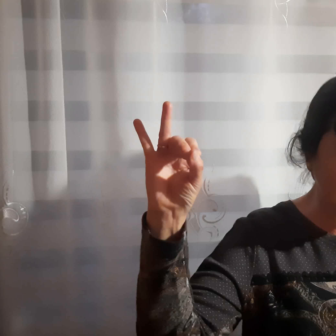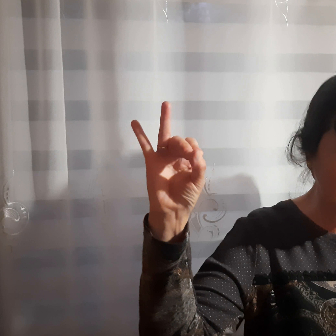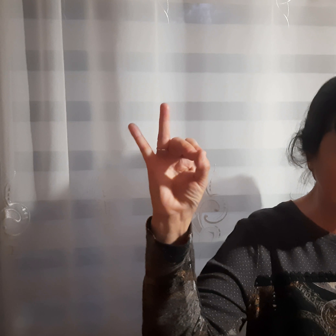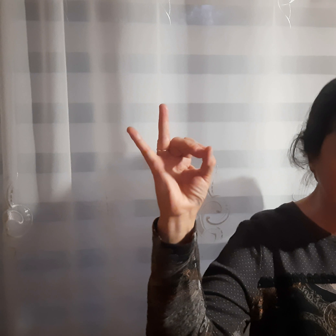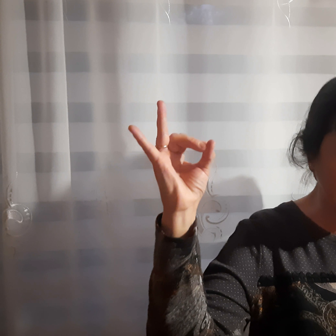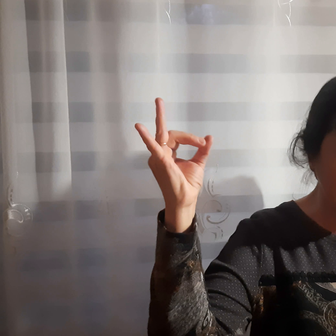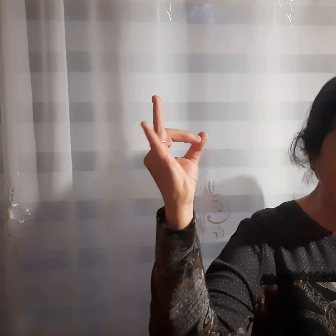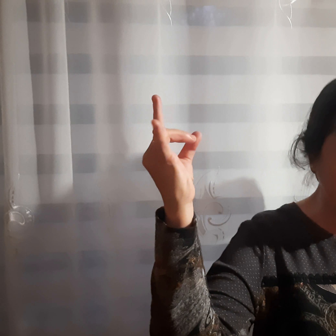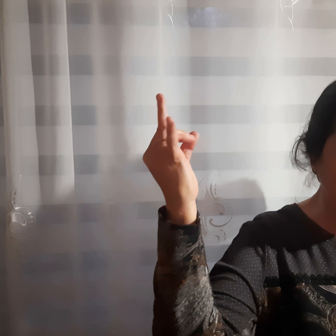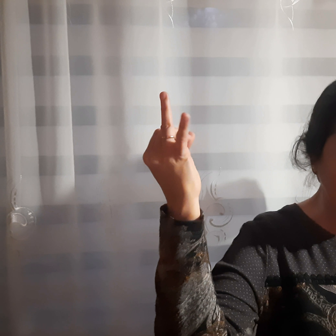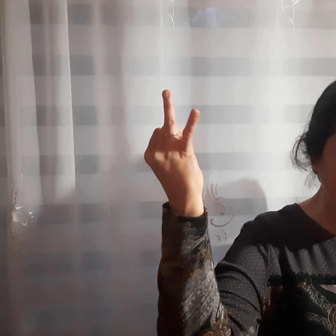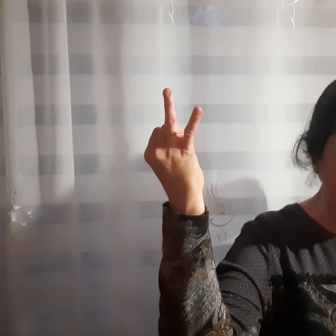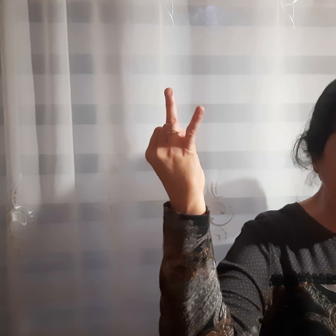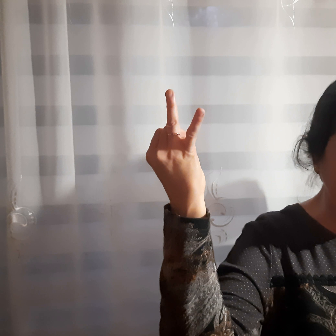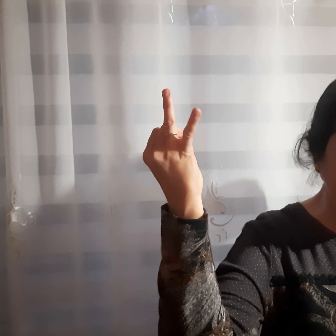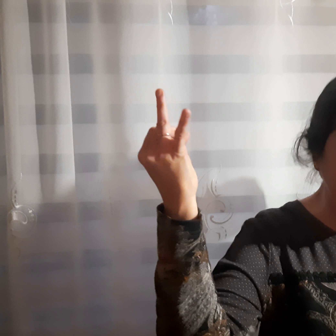Й